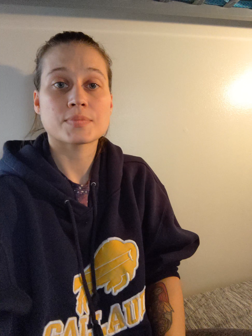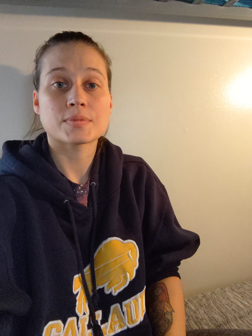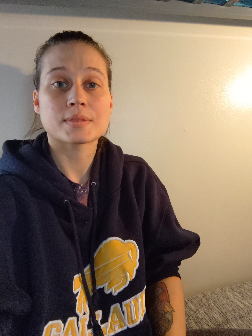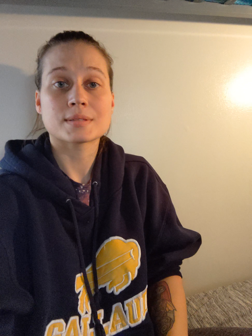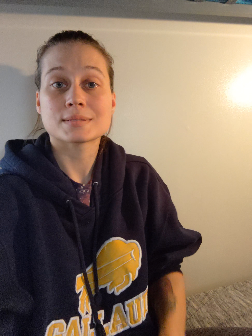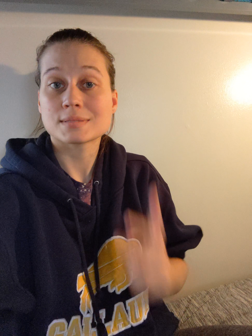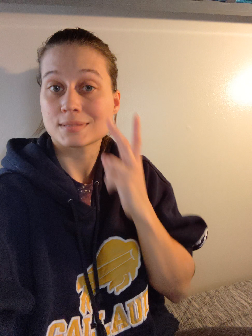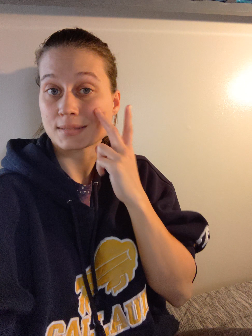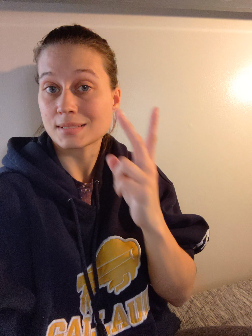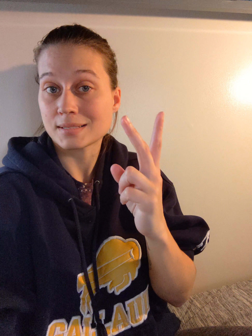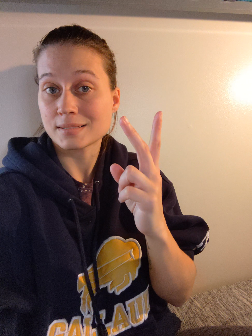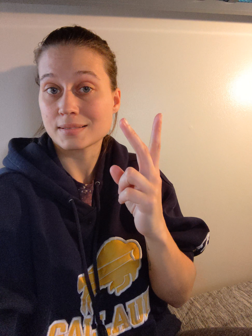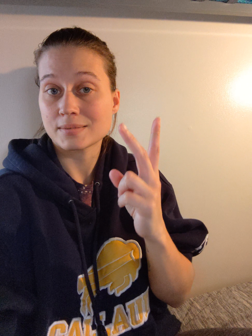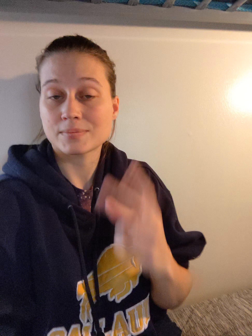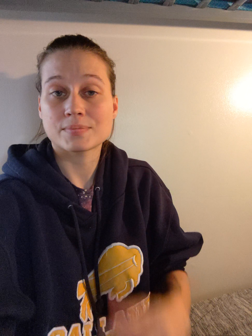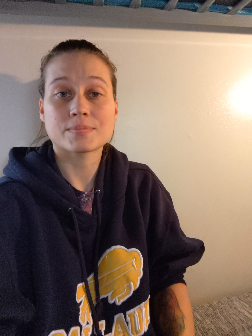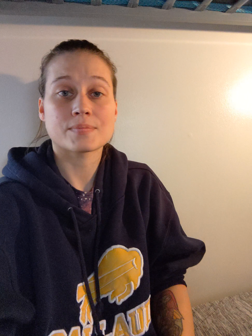see